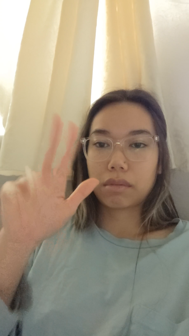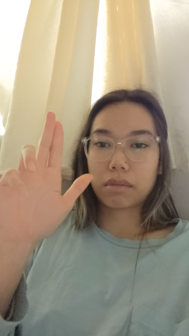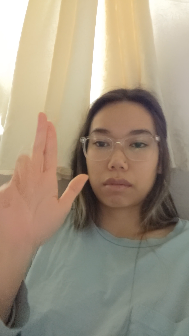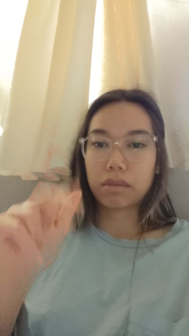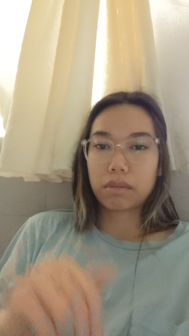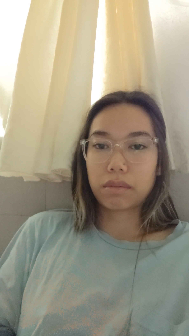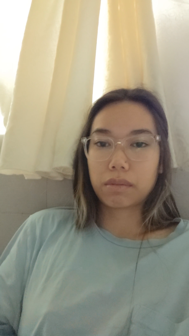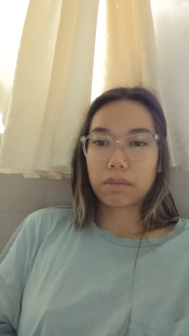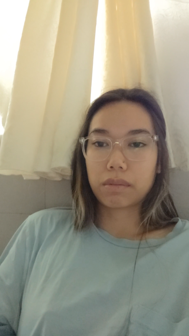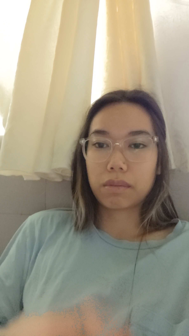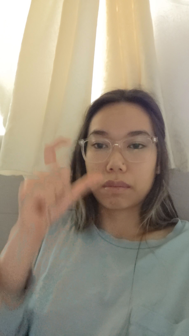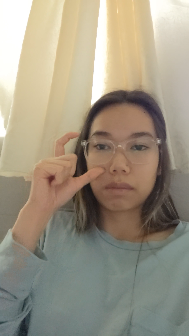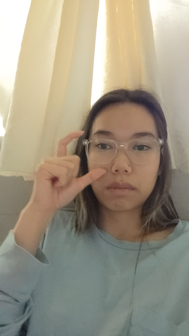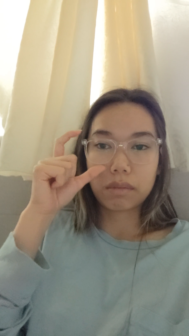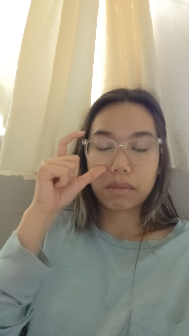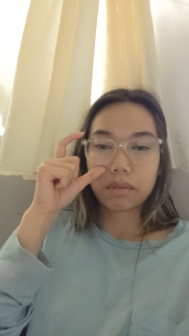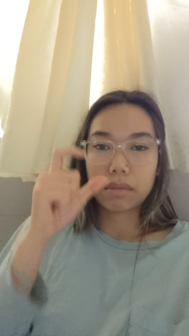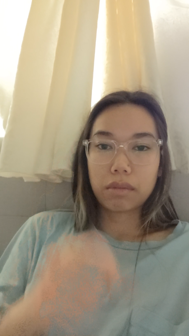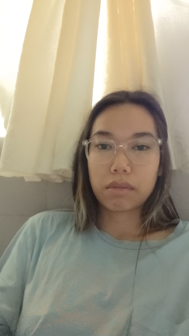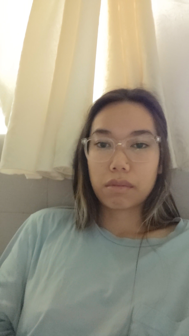glasses